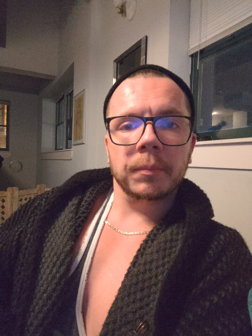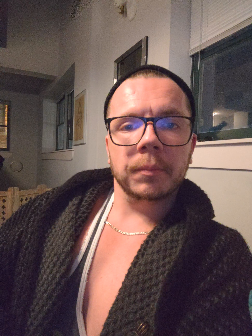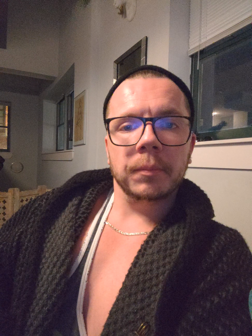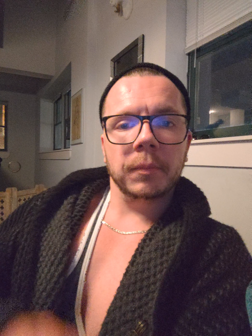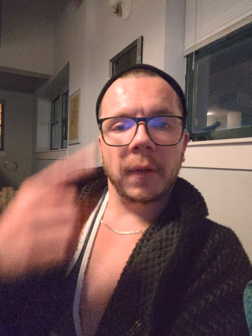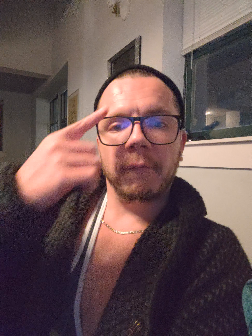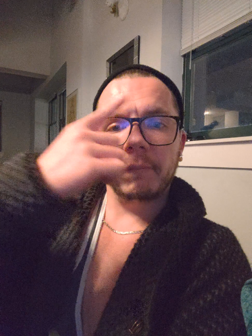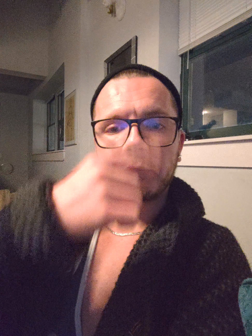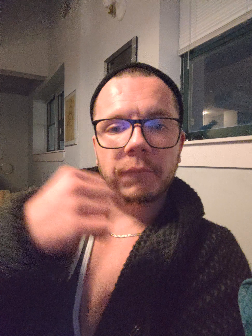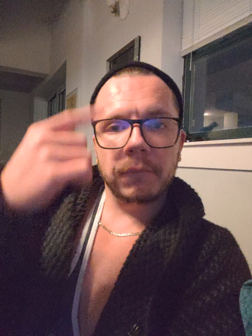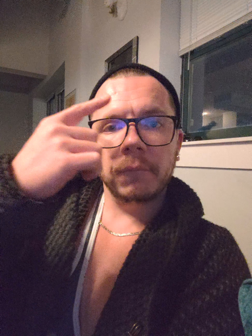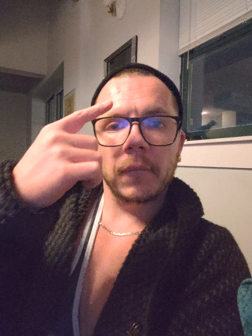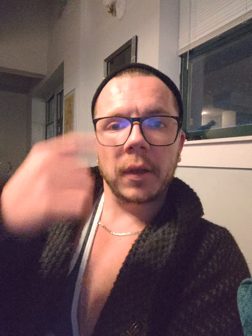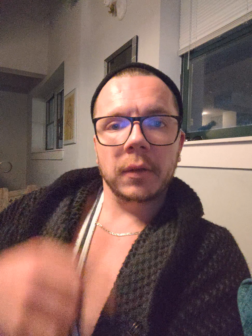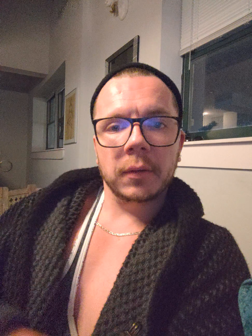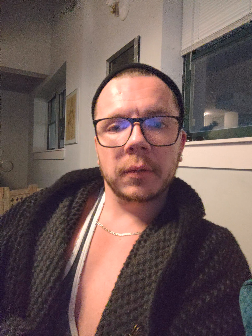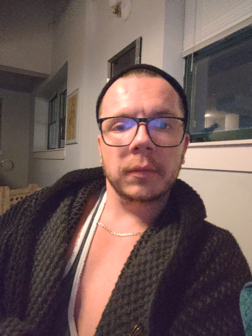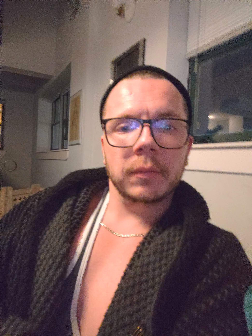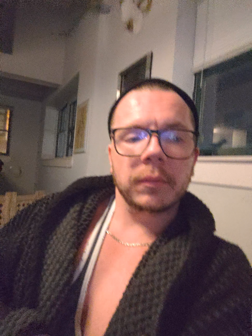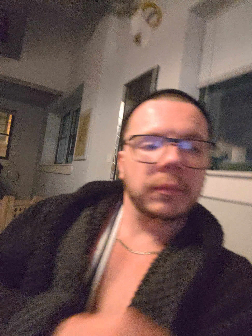face